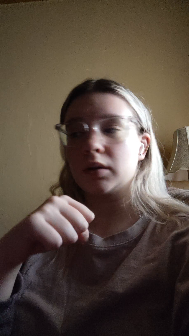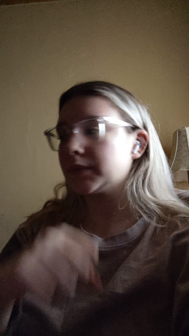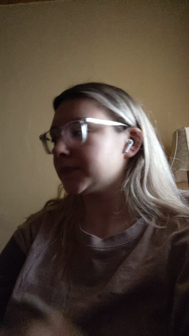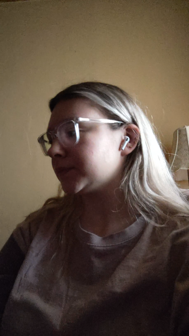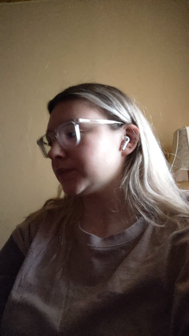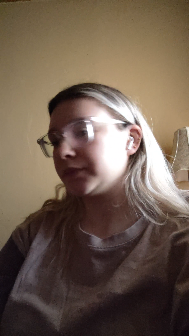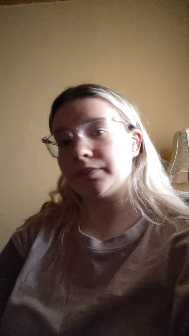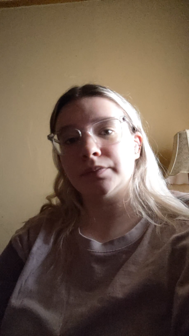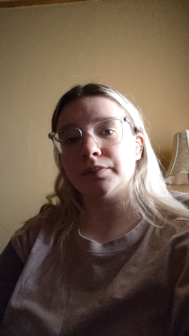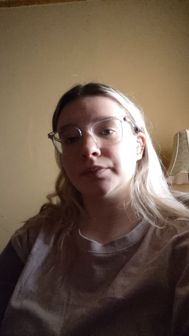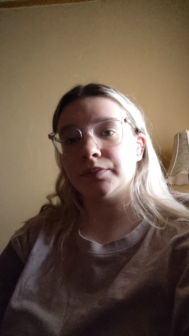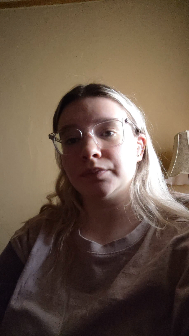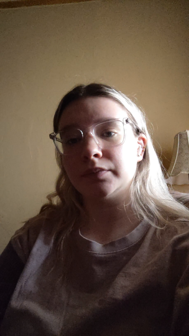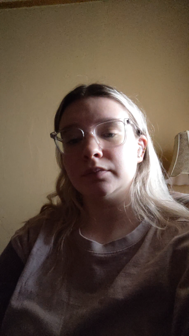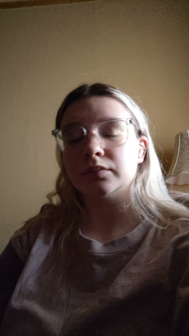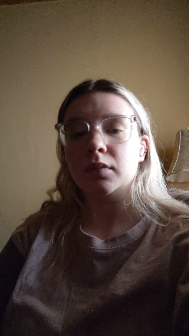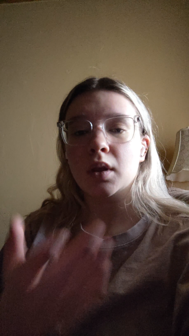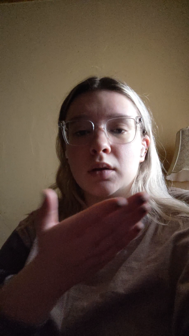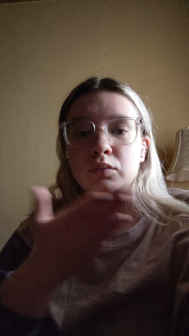bring